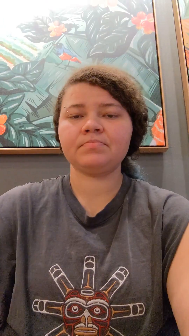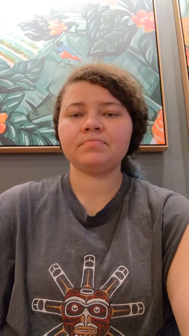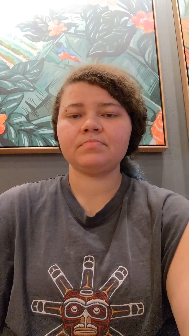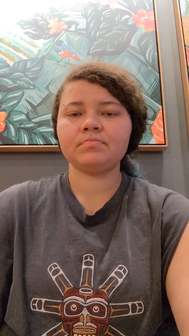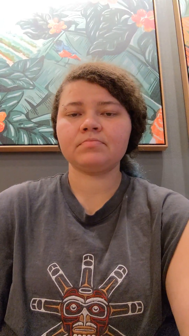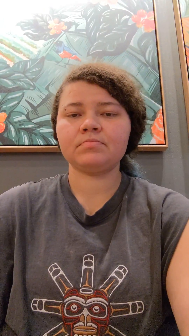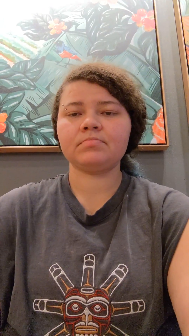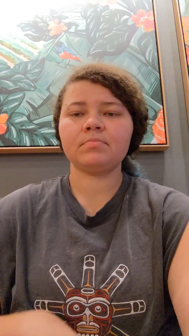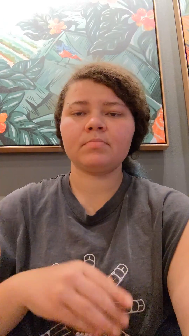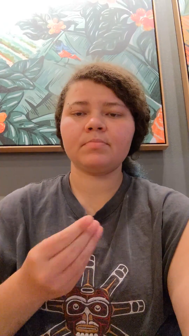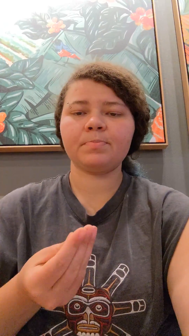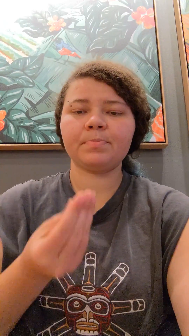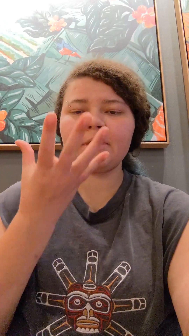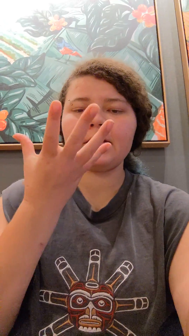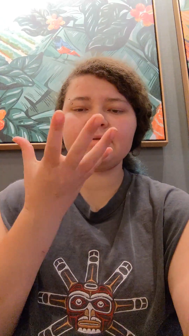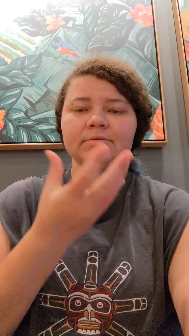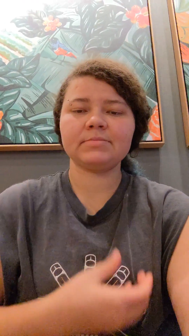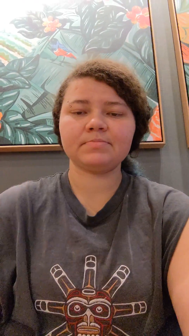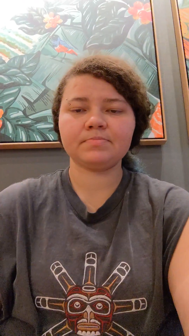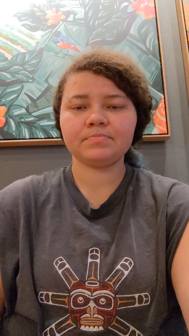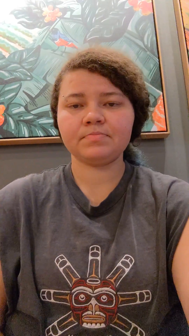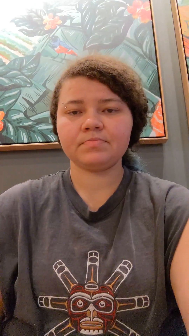plants